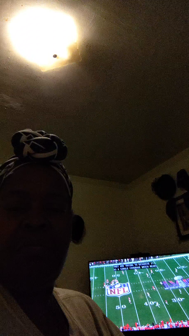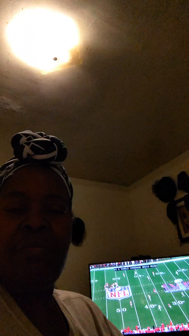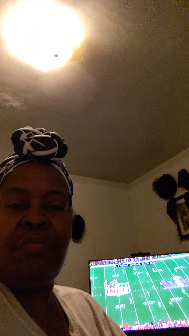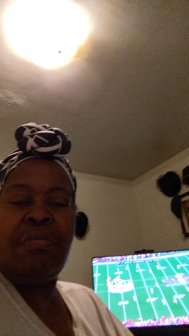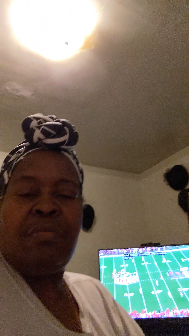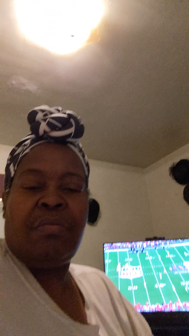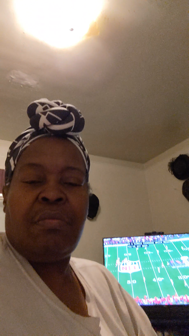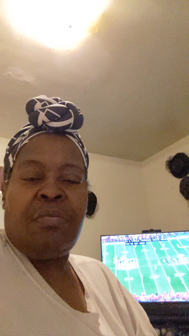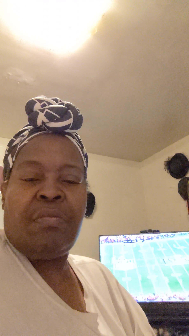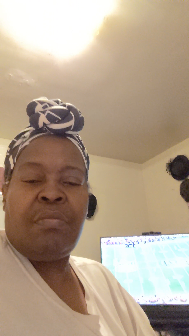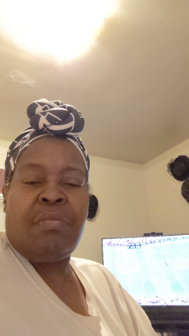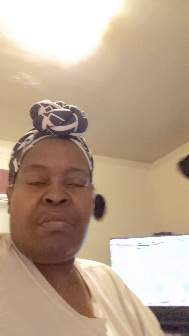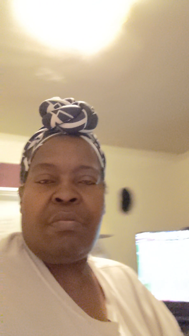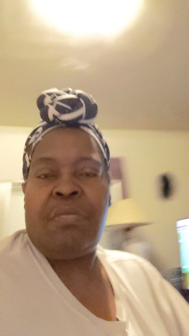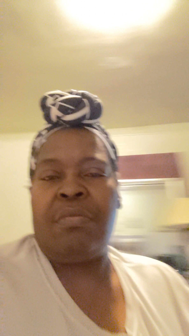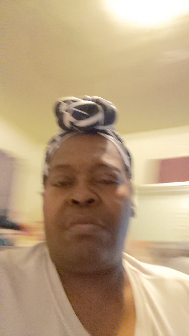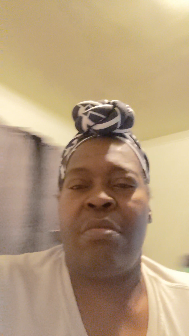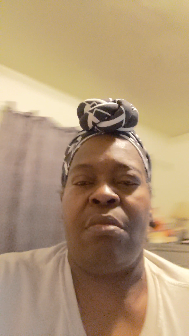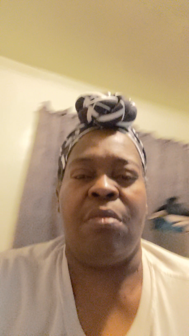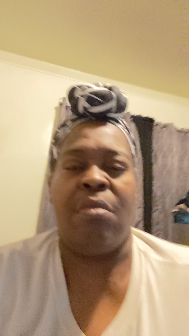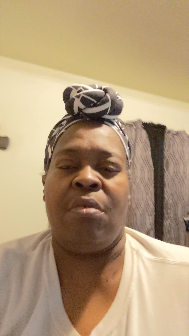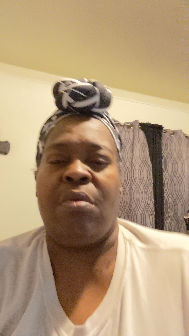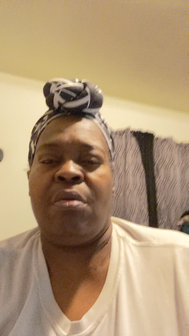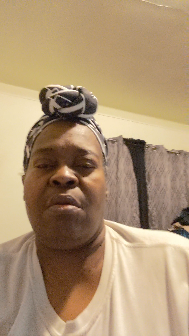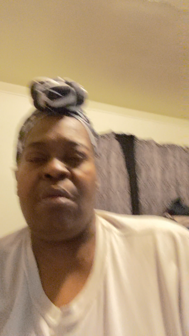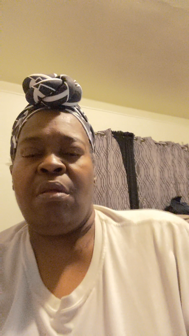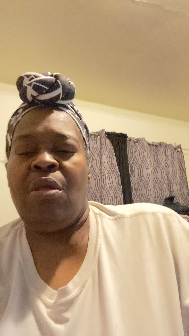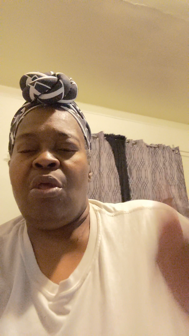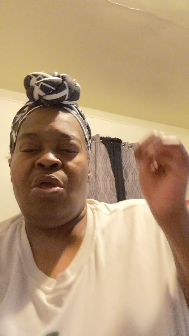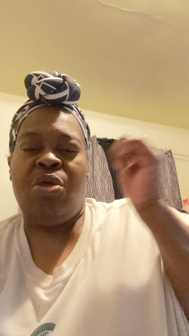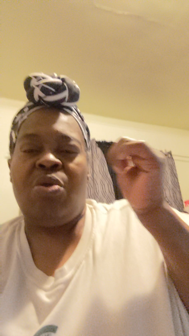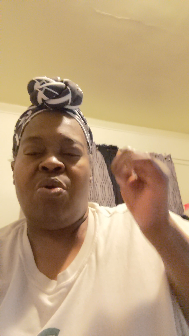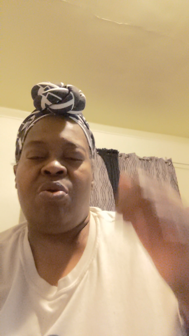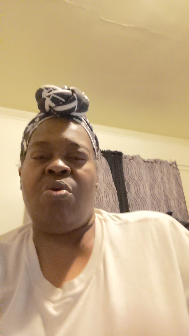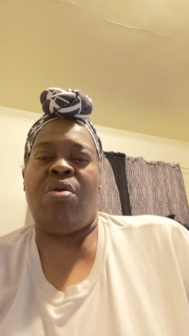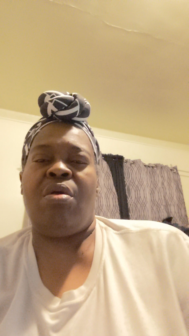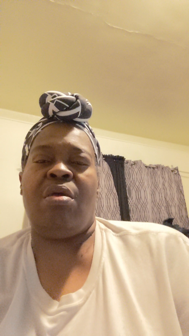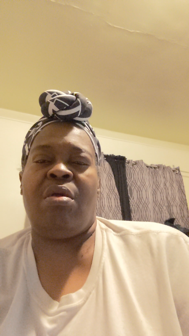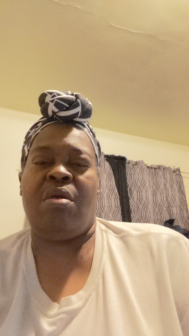cold